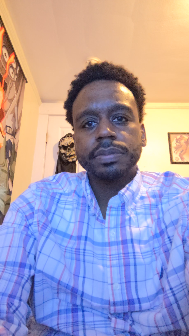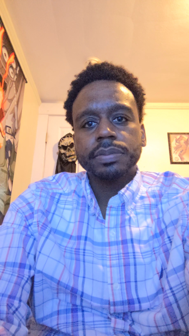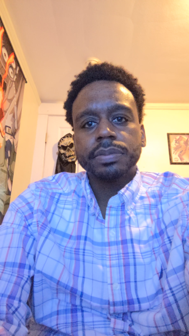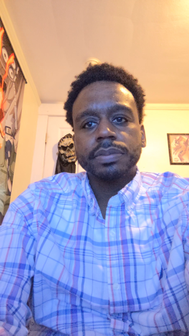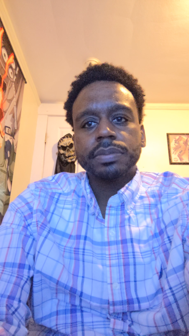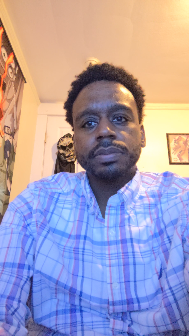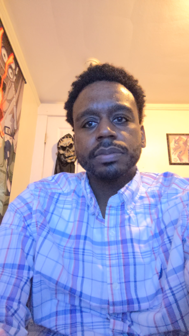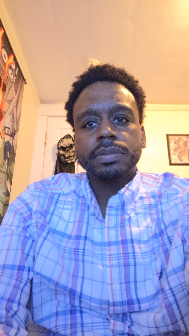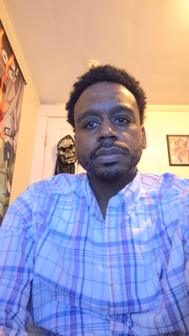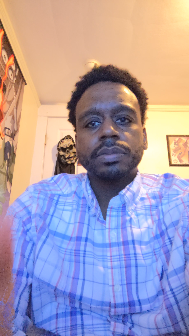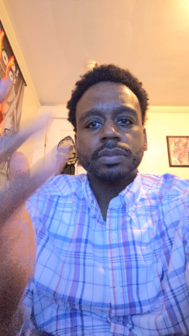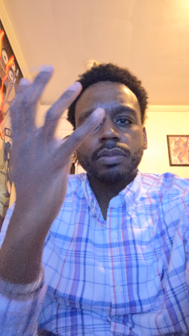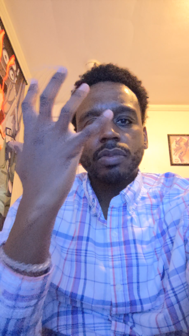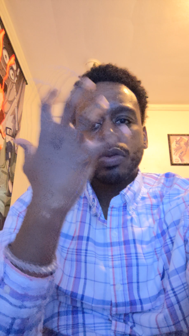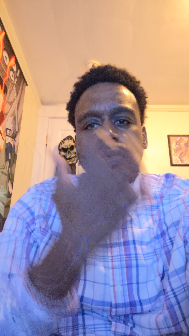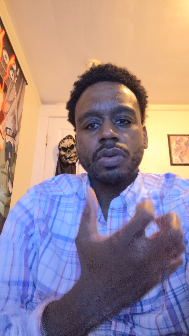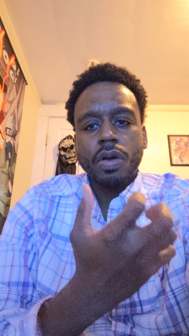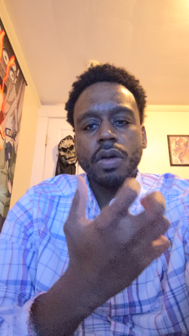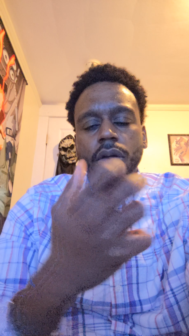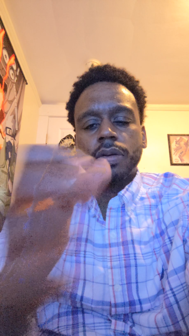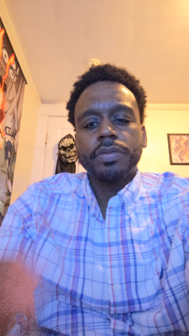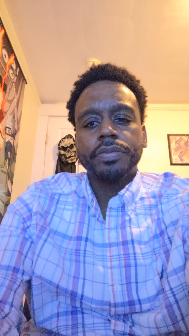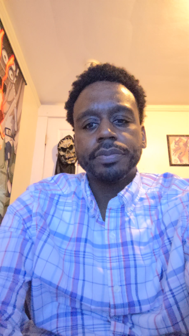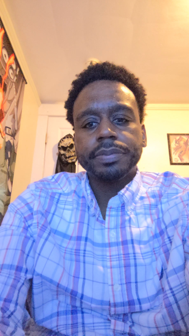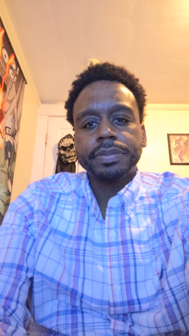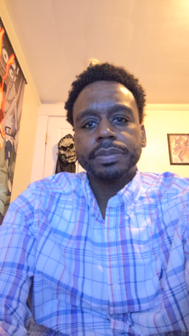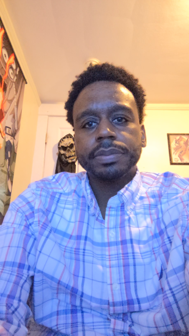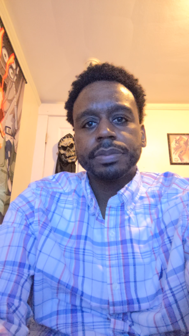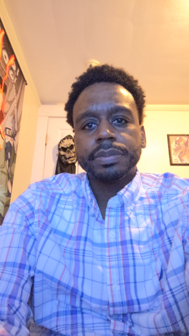dark